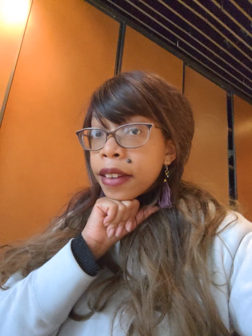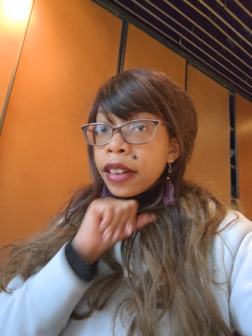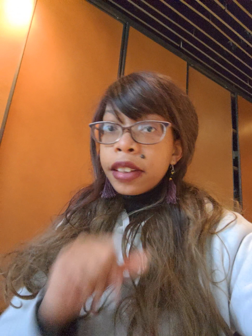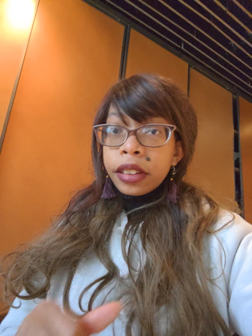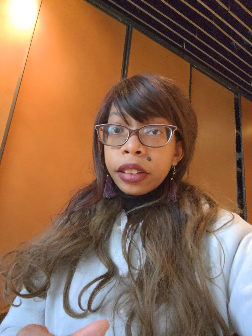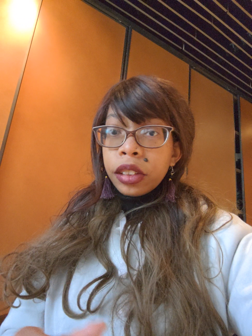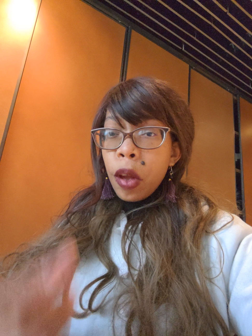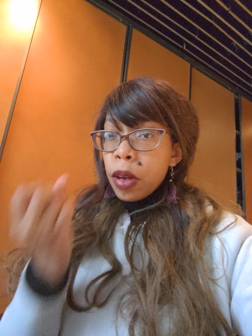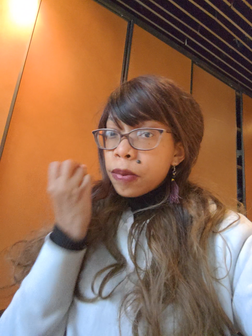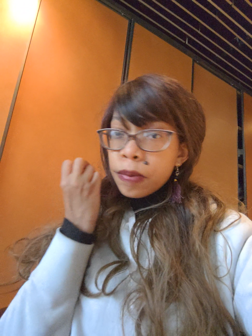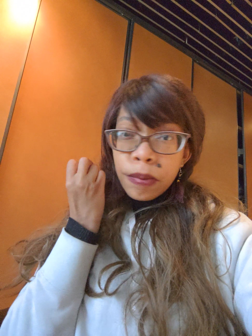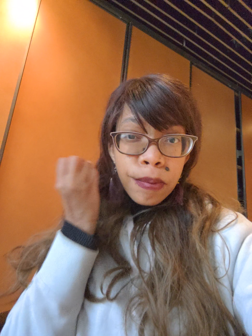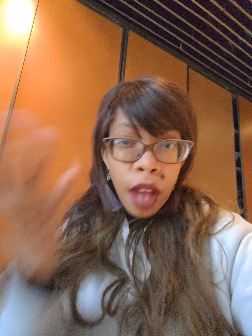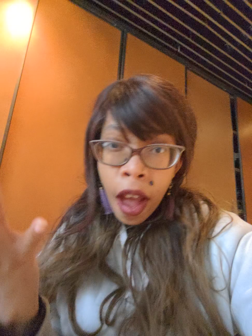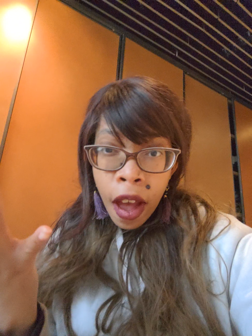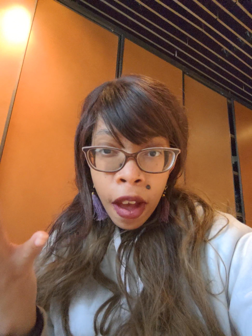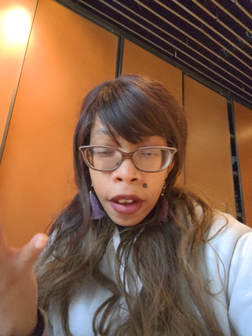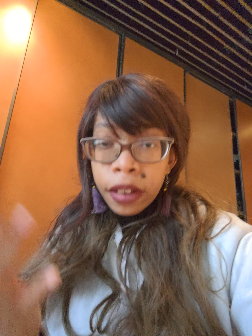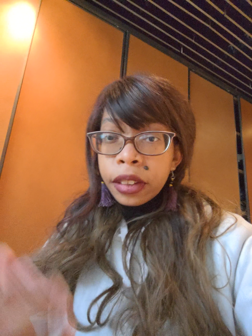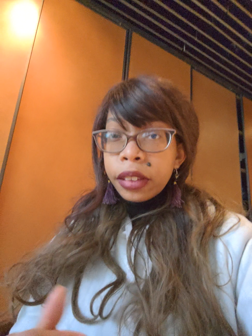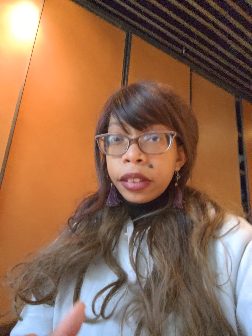many